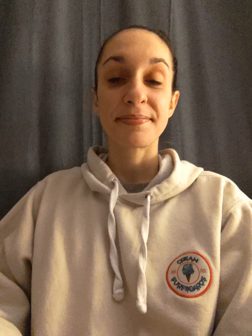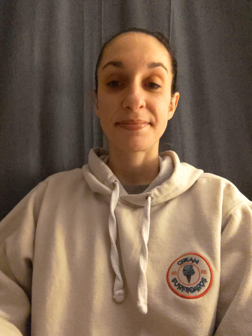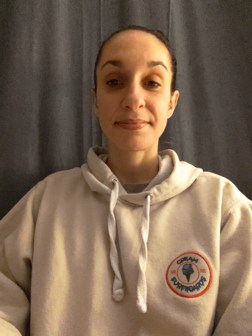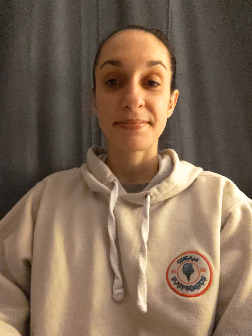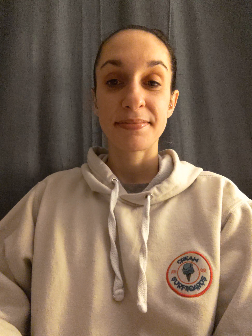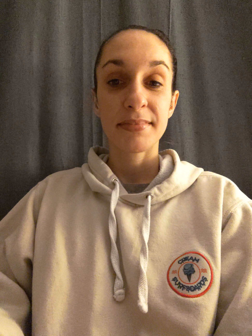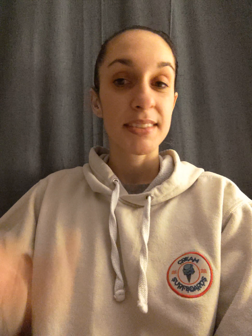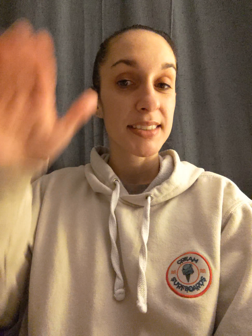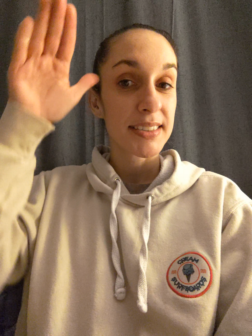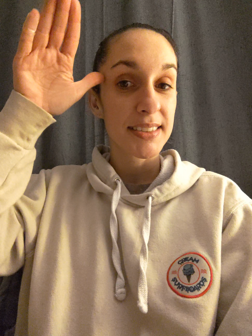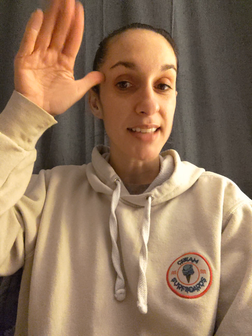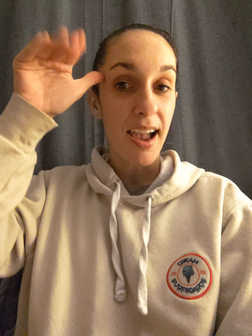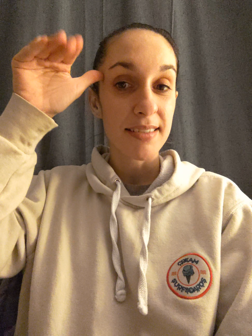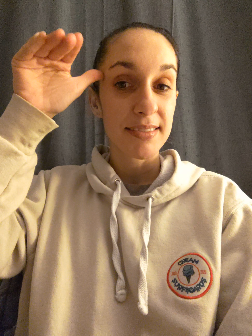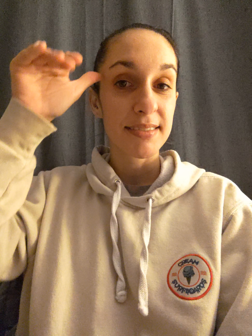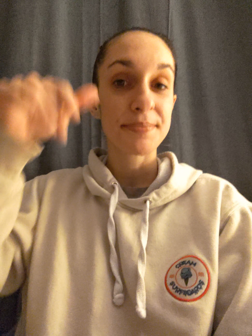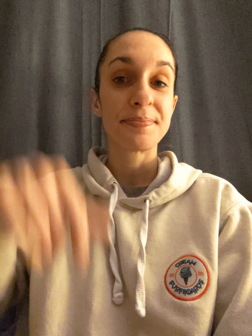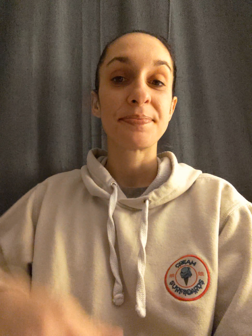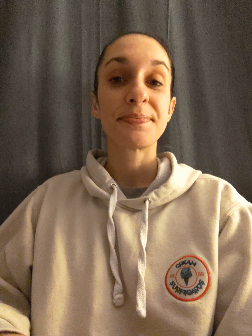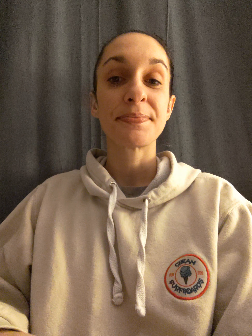donkey